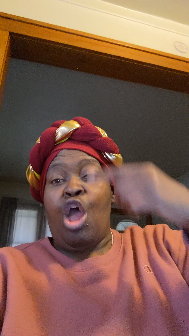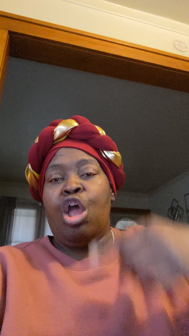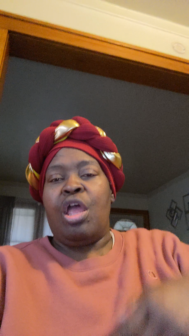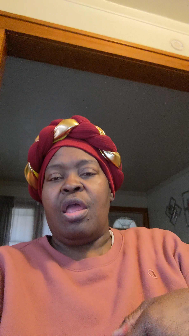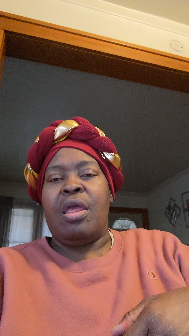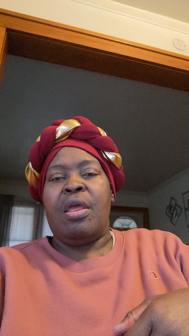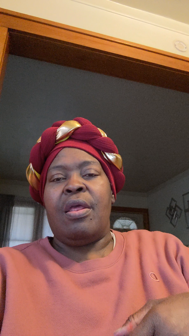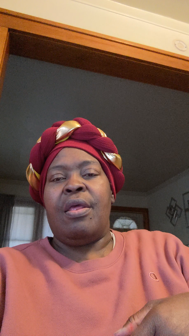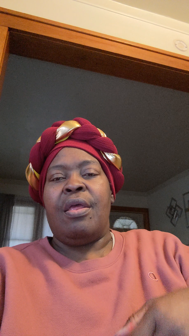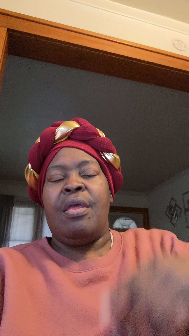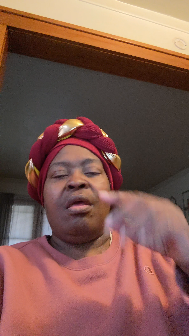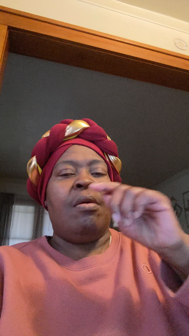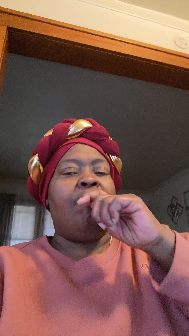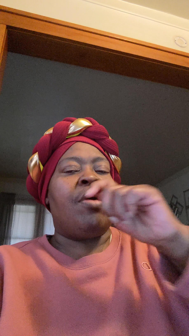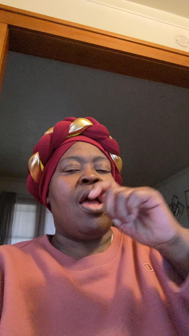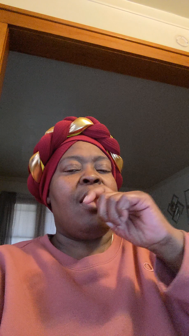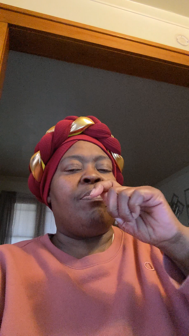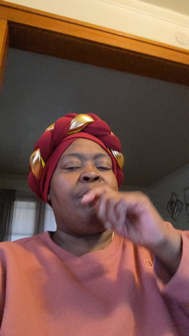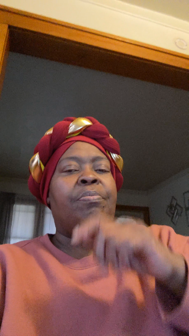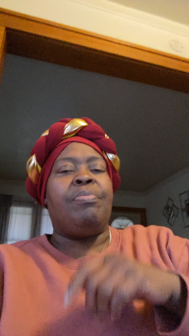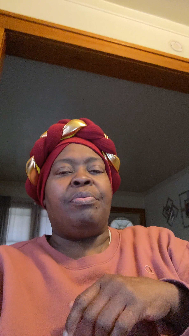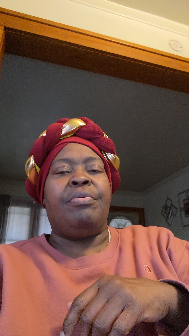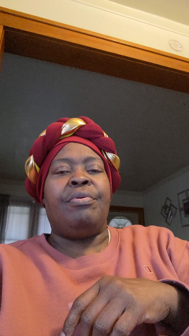popsicle